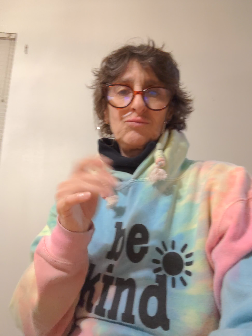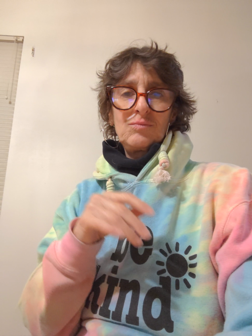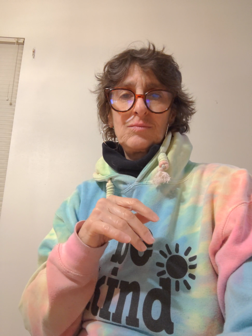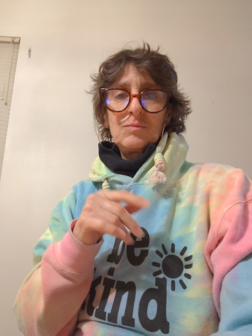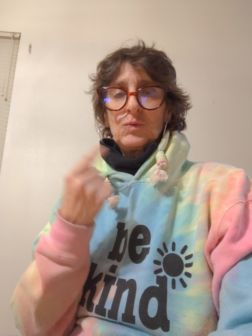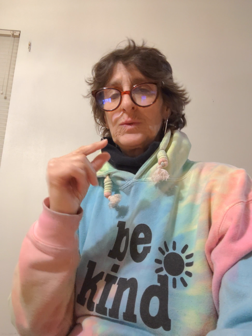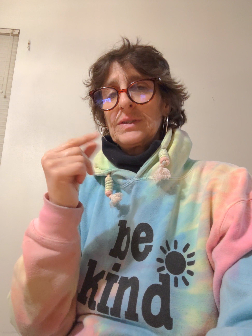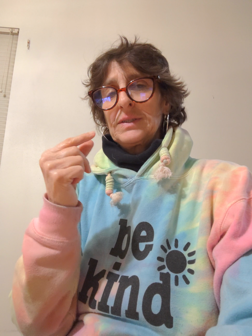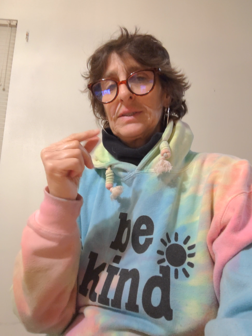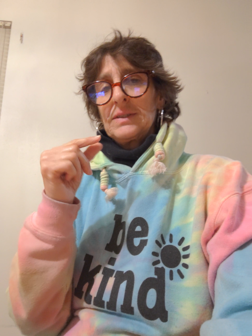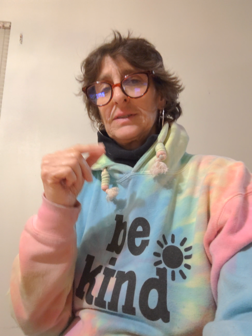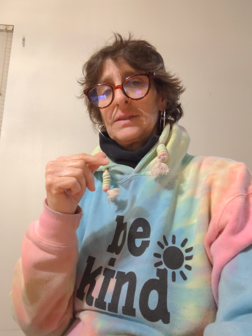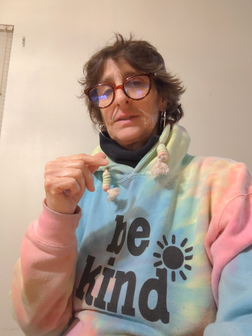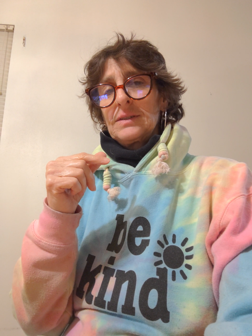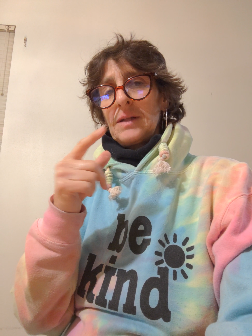green